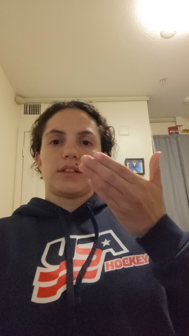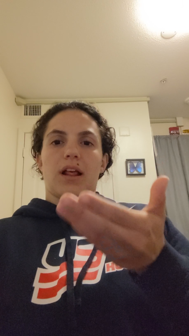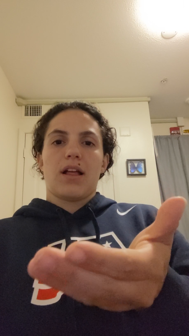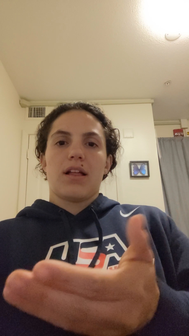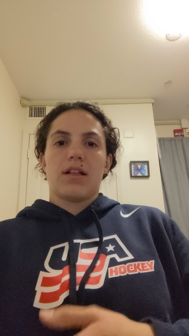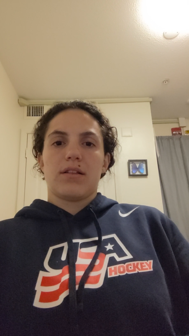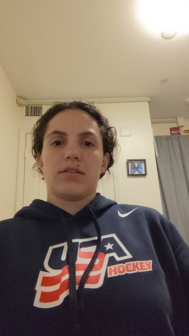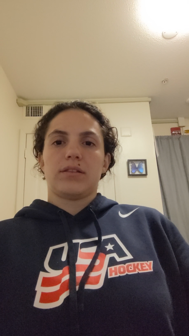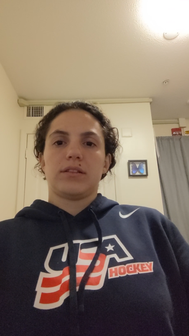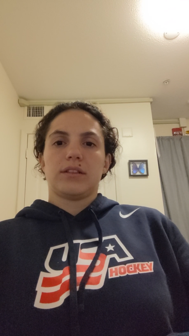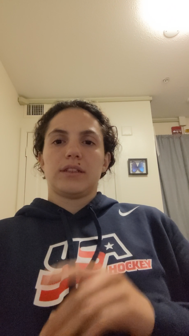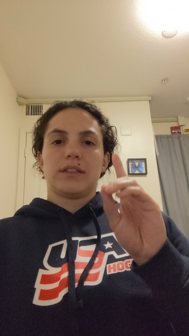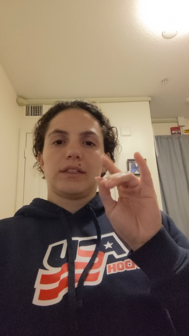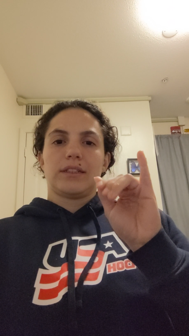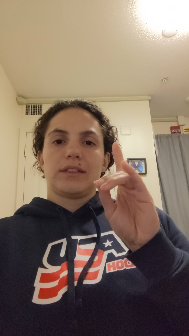did